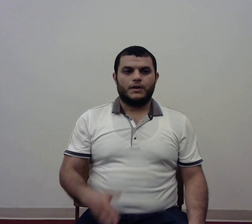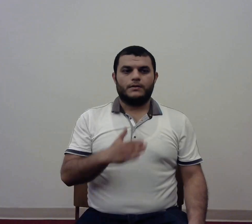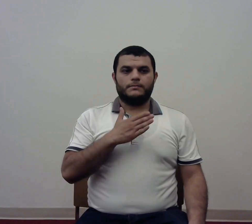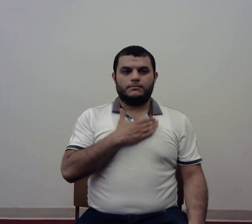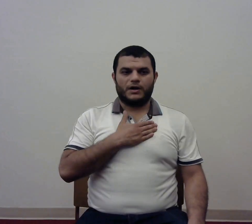mən